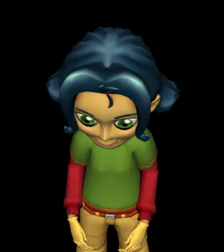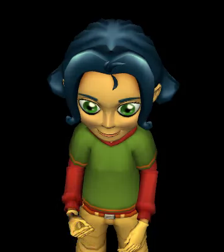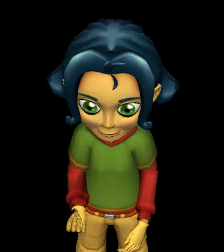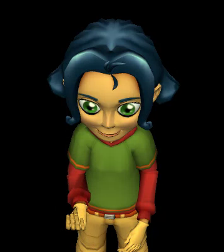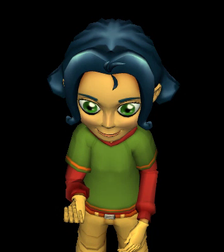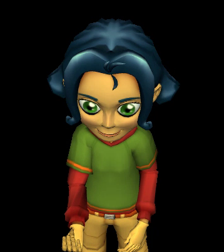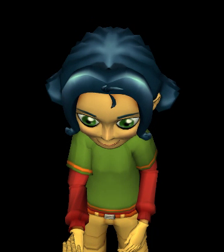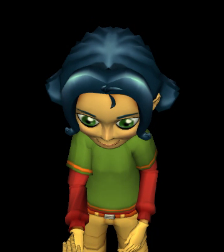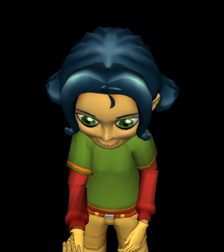يعطي